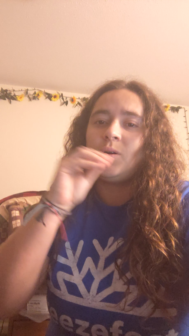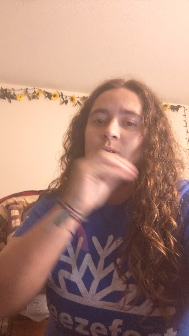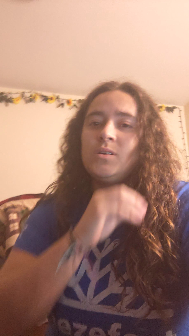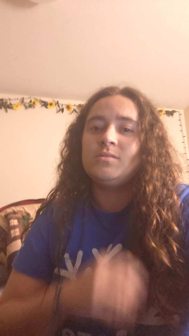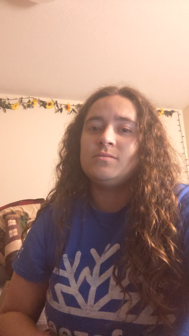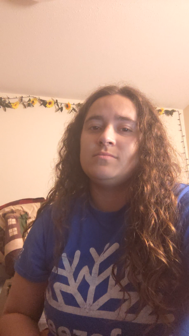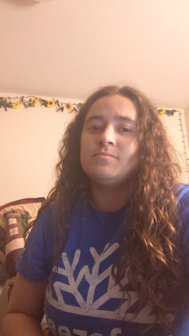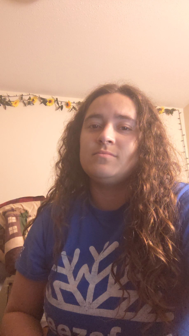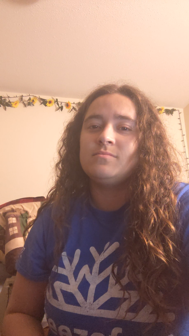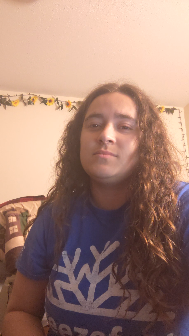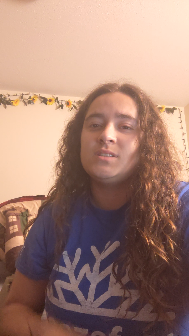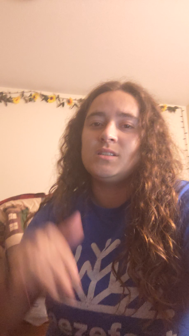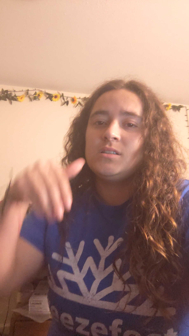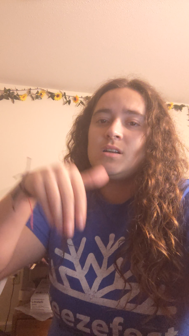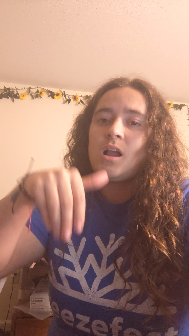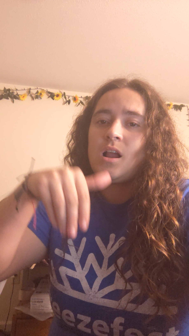night night